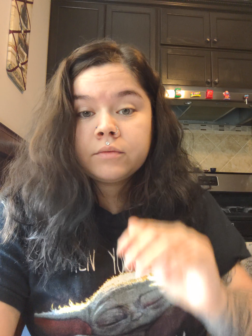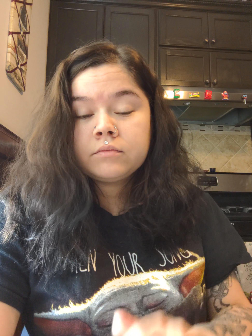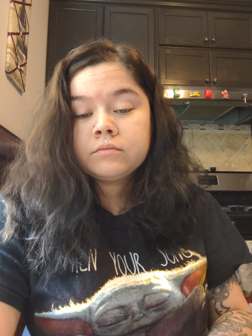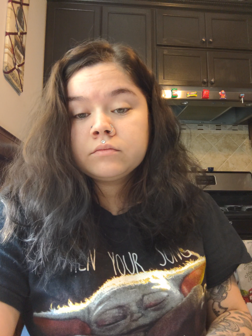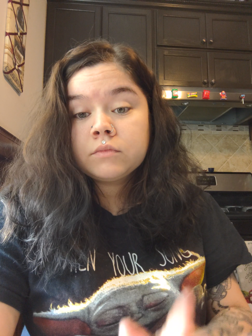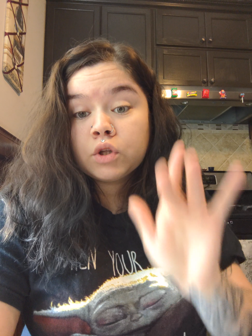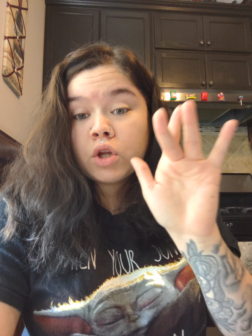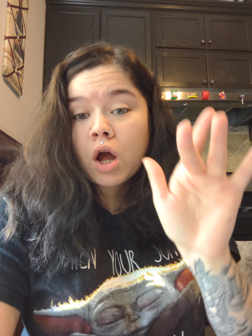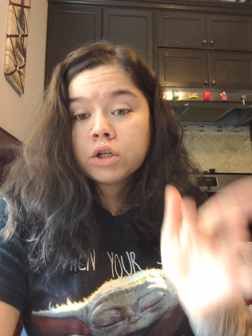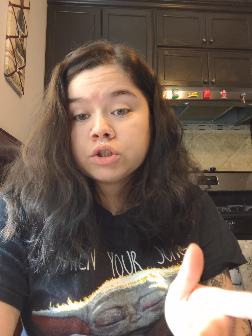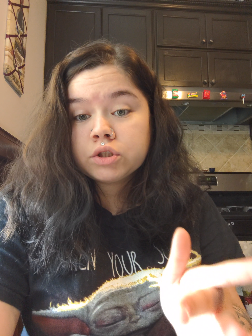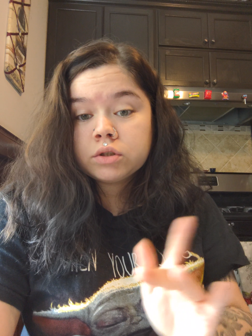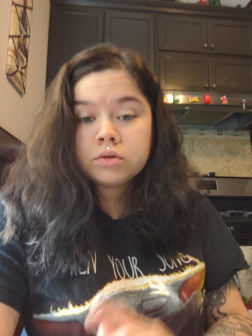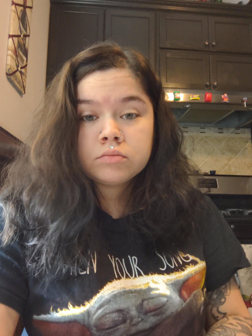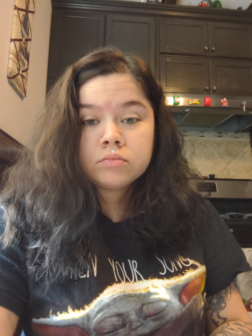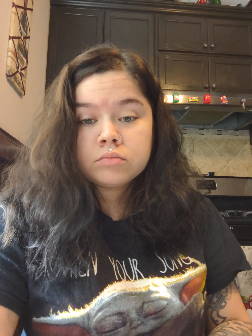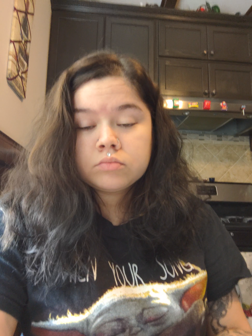touch